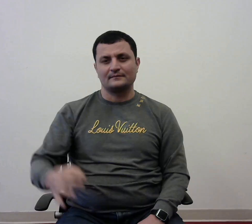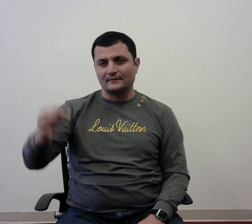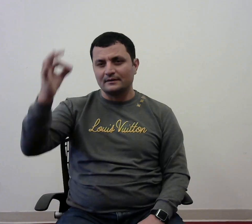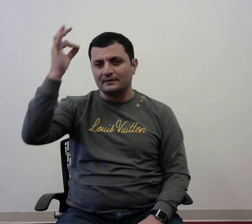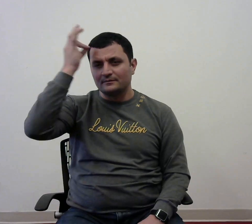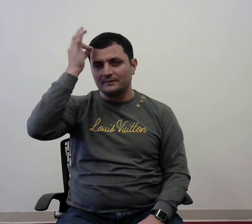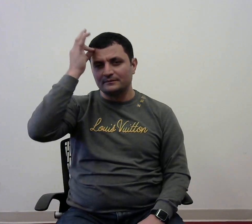xatırladım